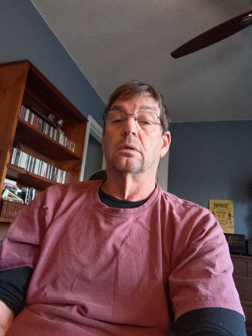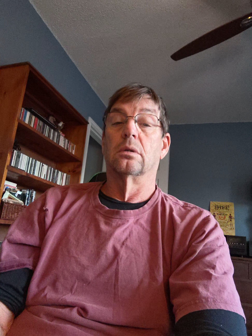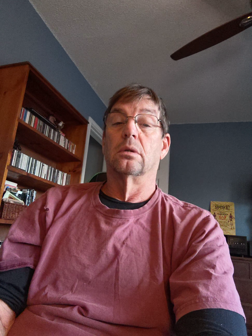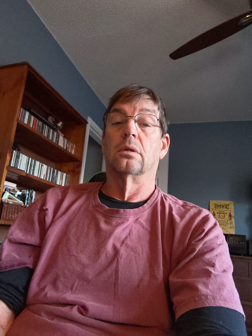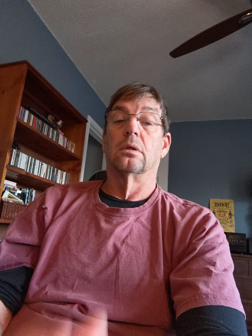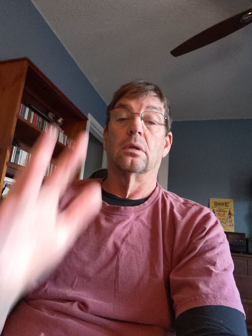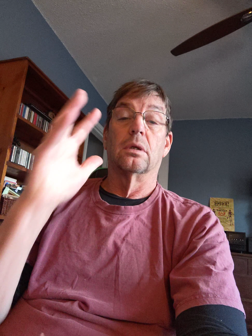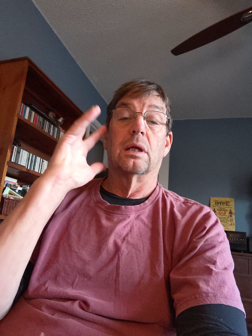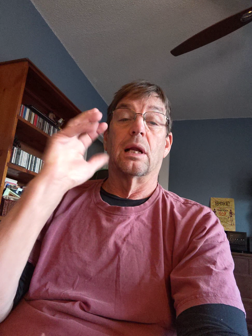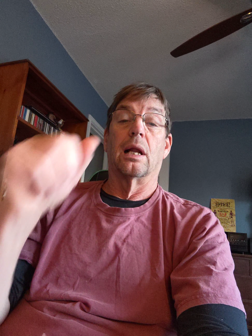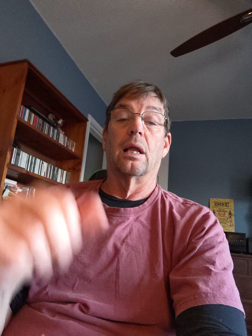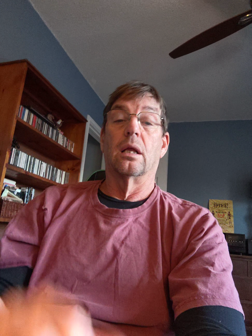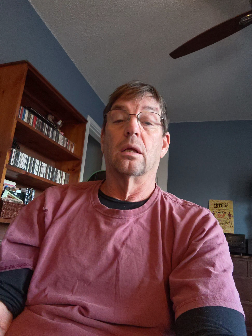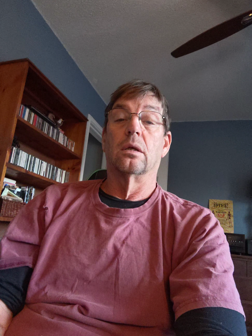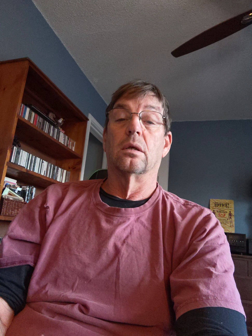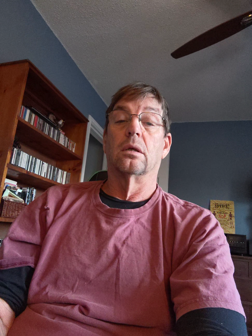loud